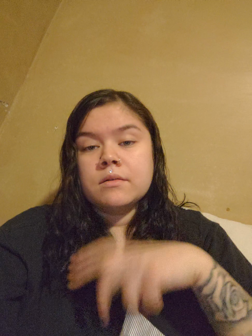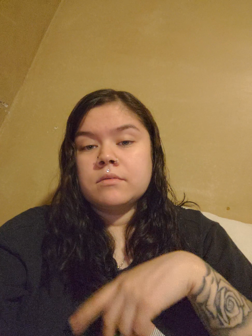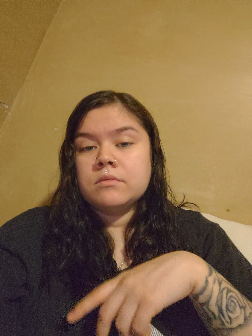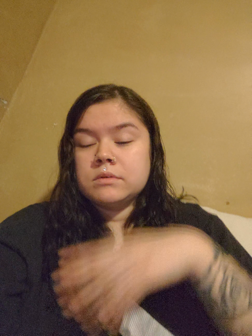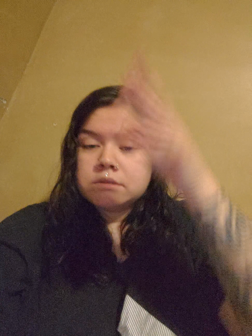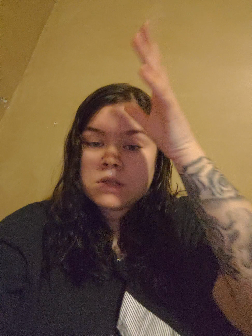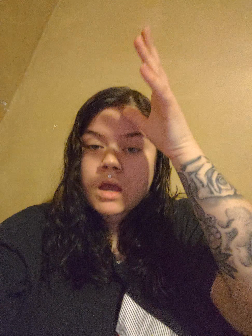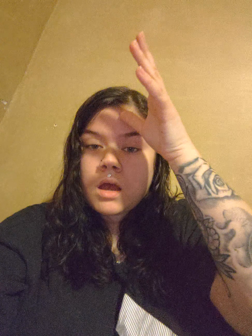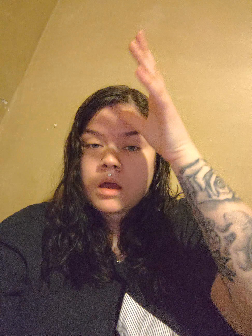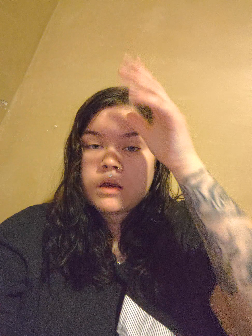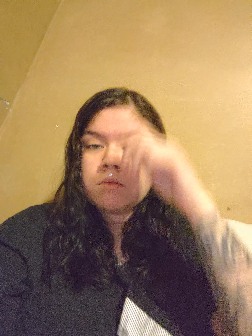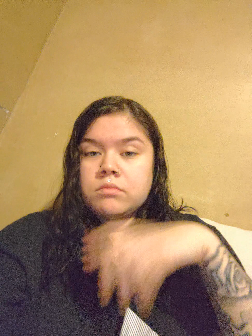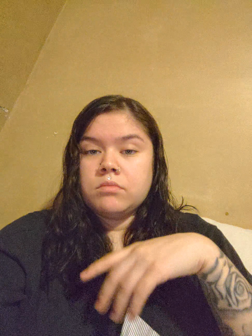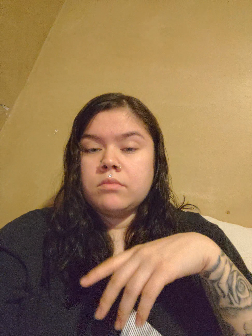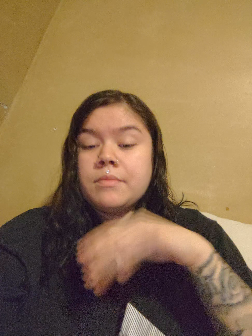dad